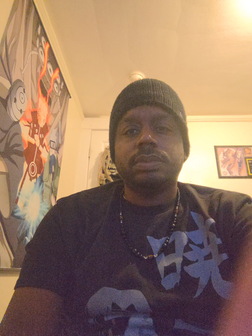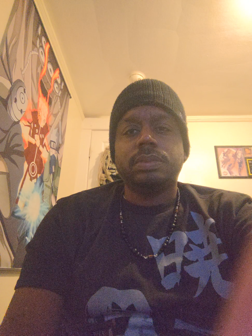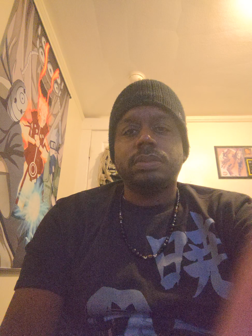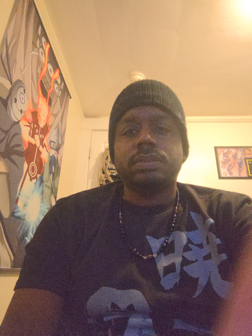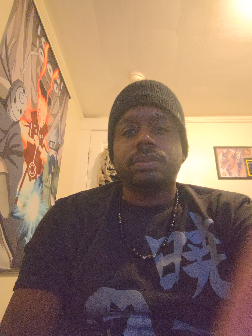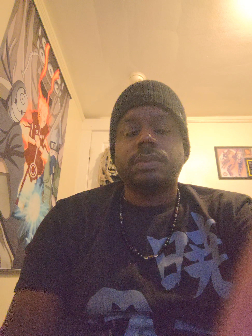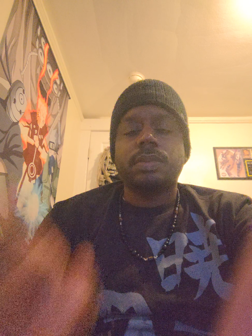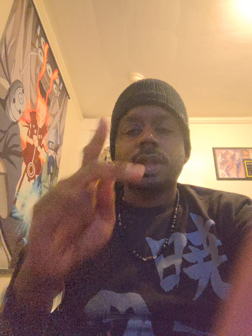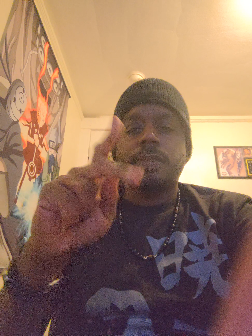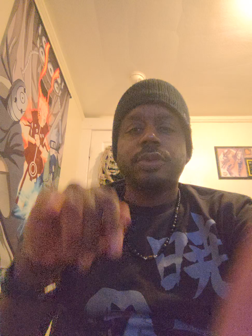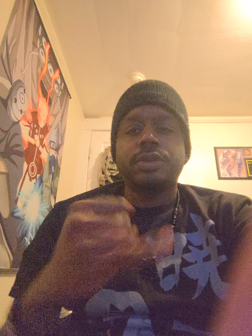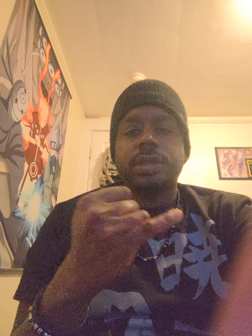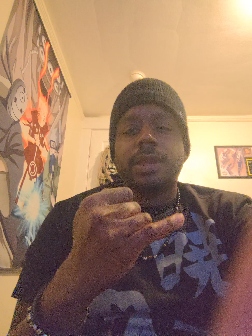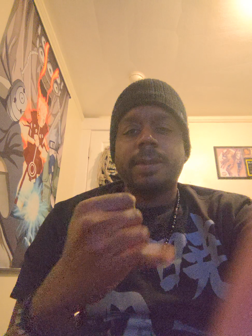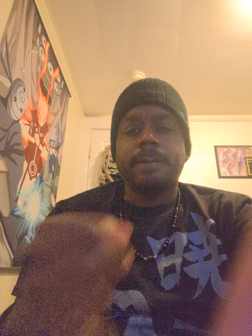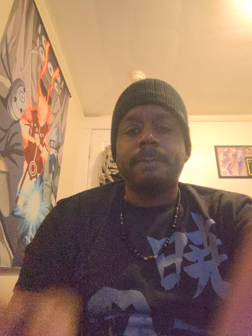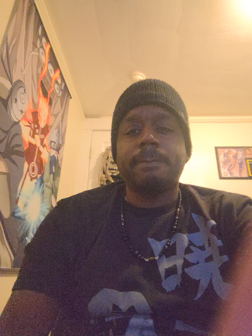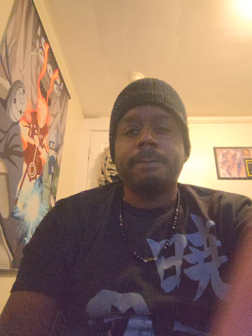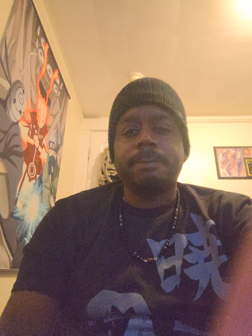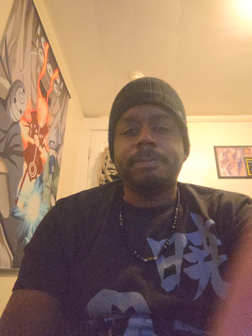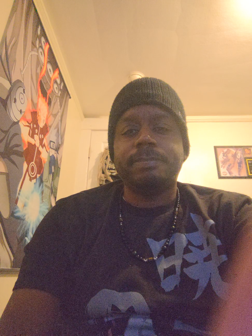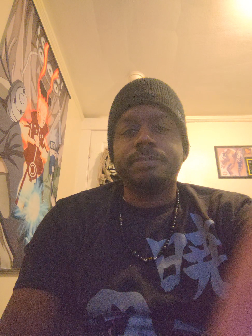pajamas